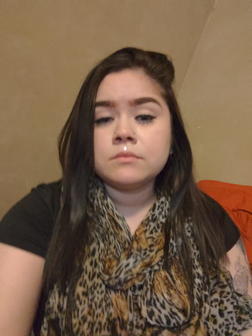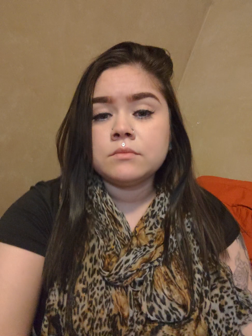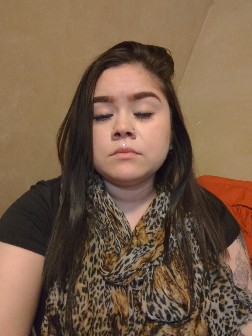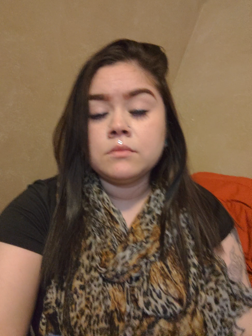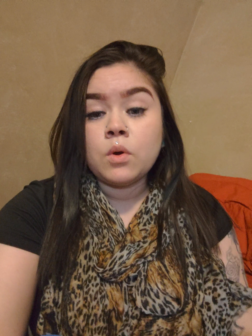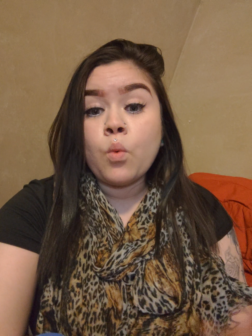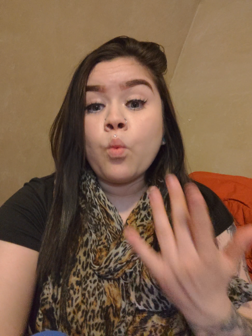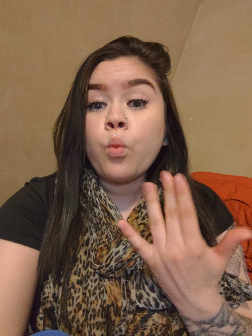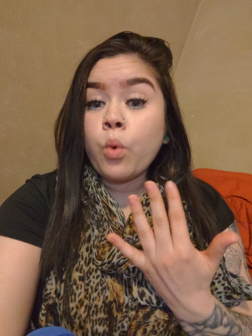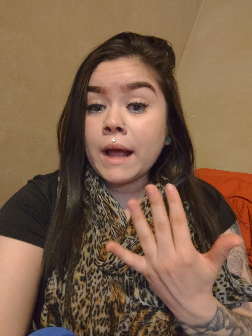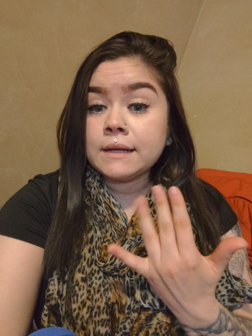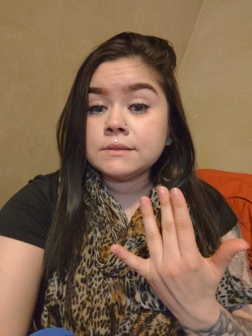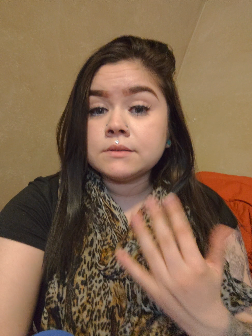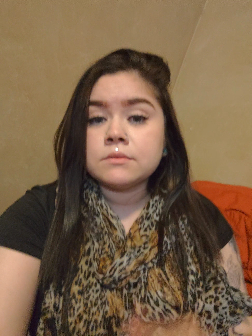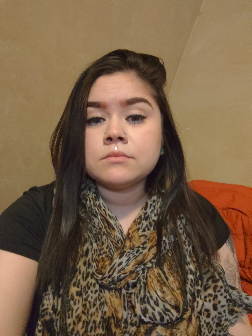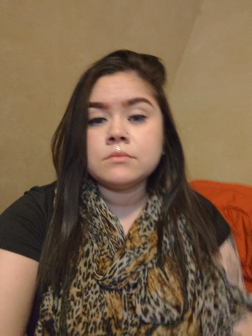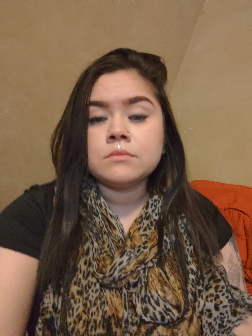wait